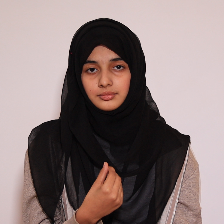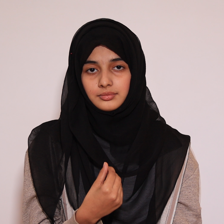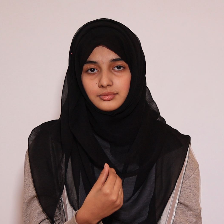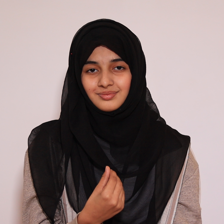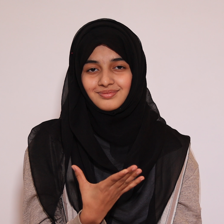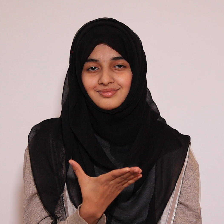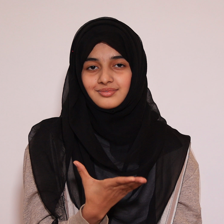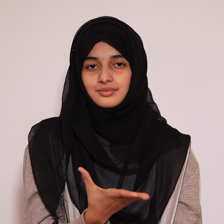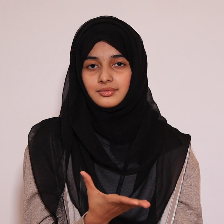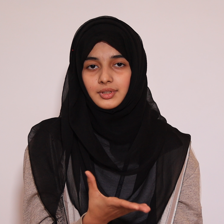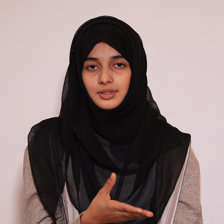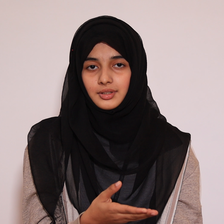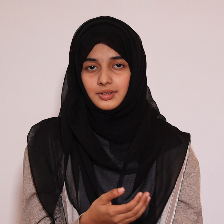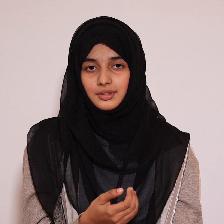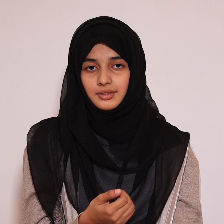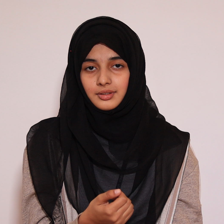glad